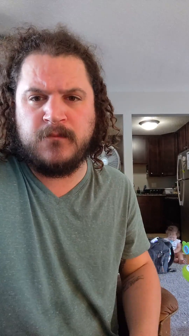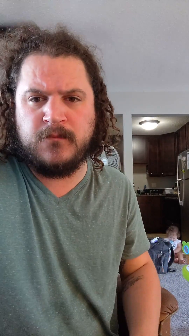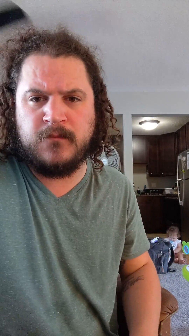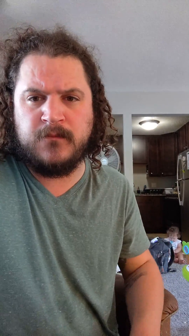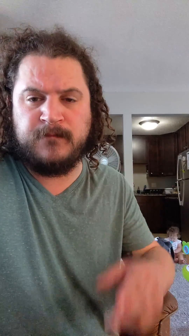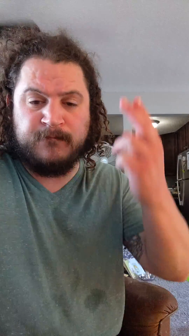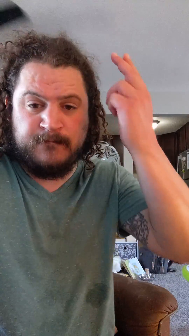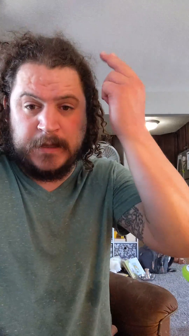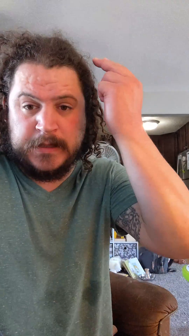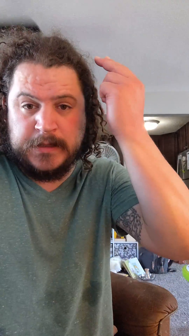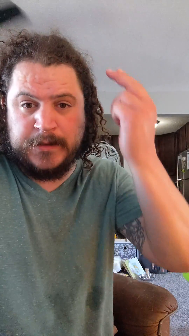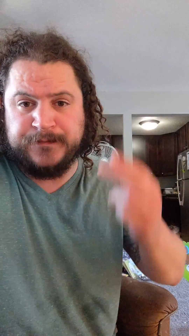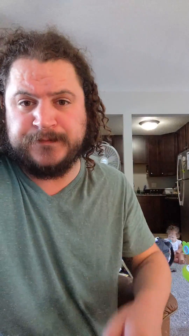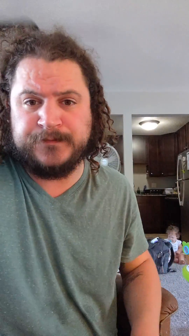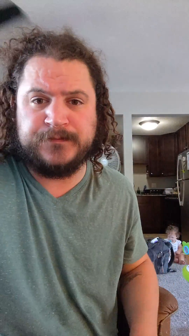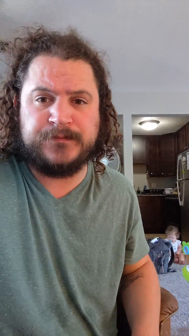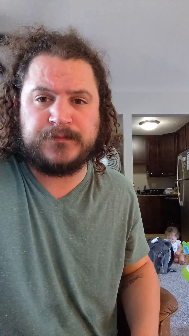bunny